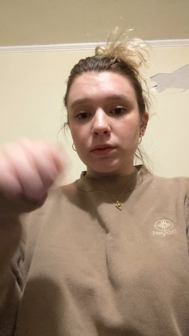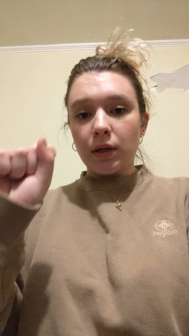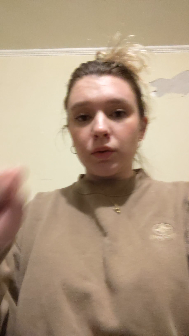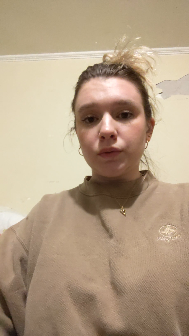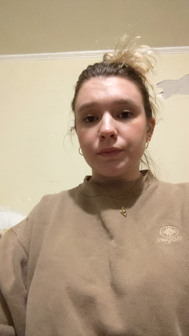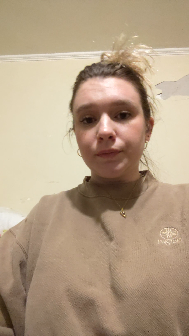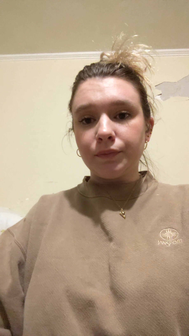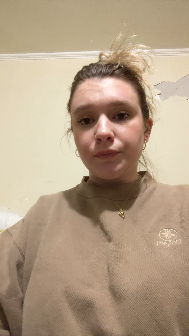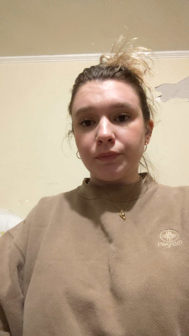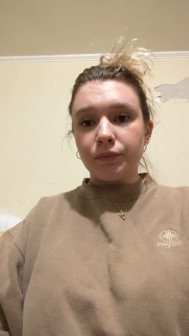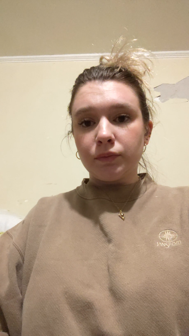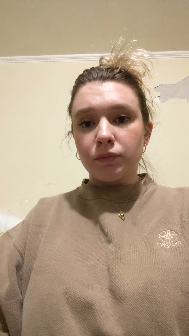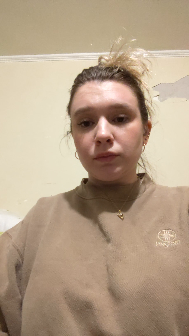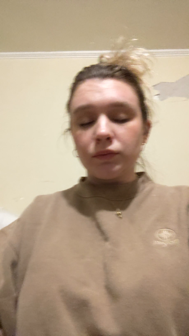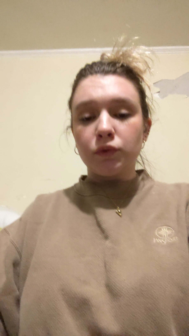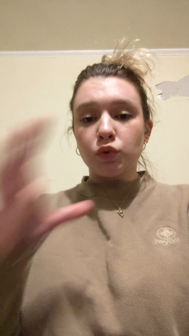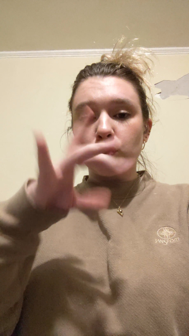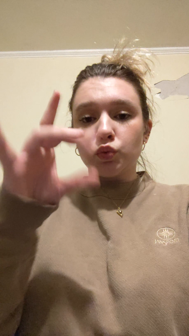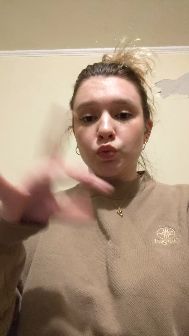choose